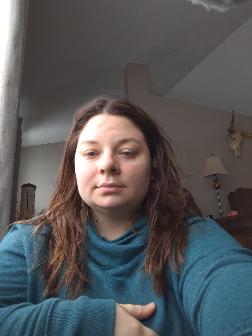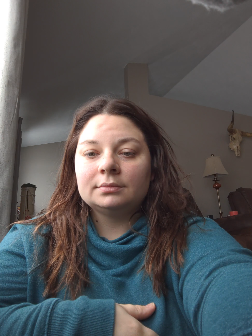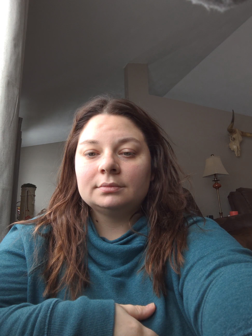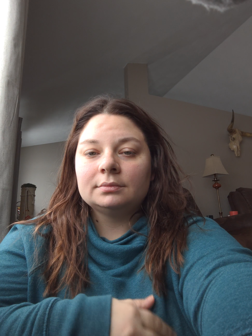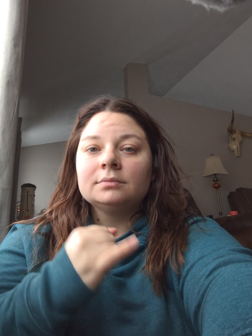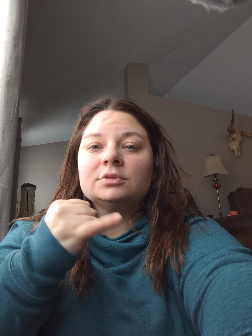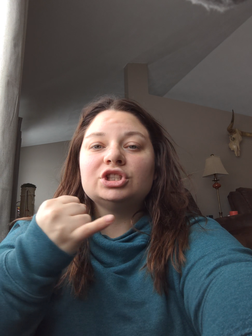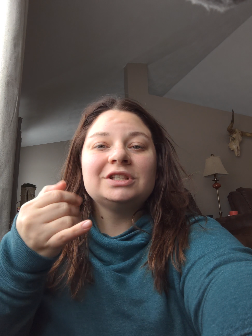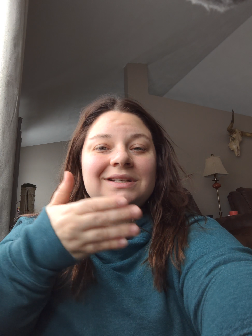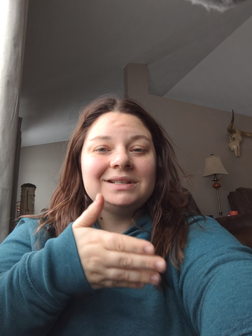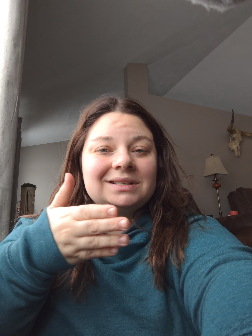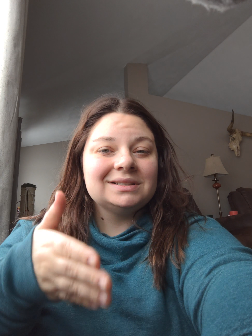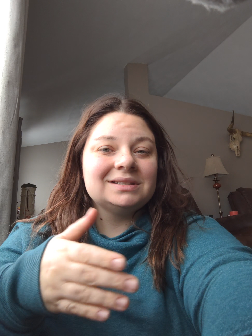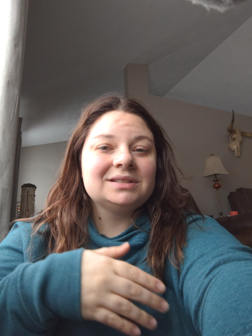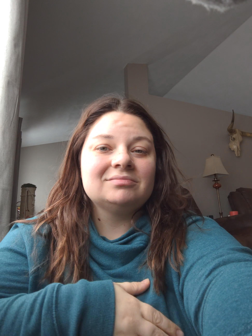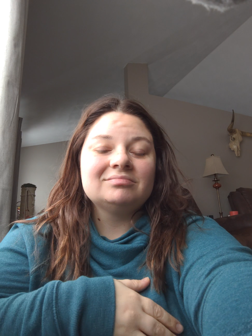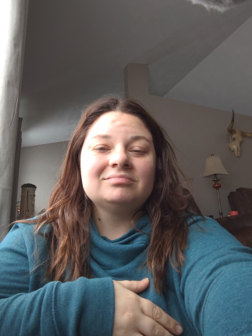jeans